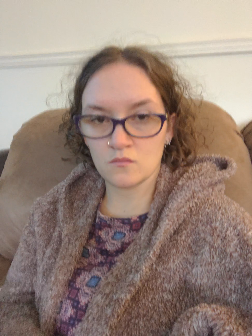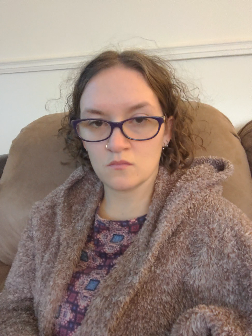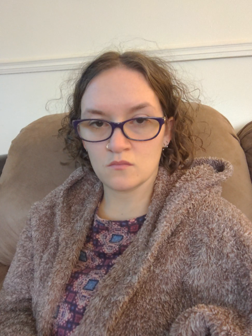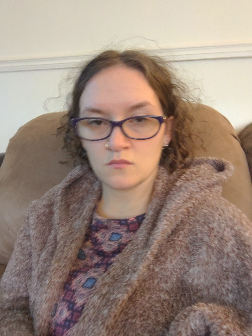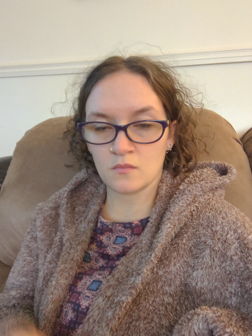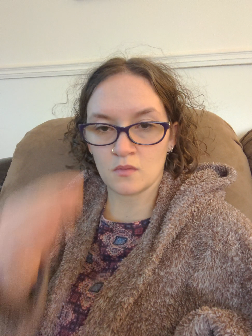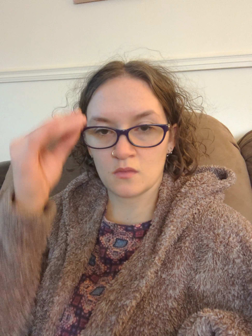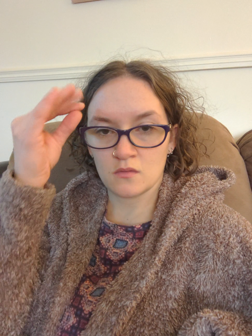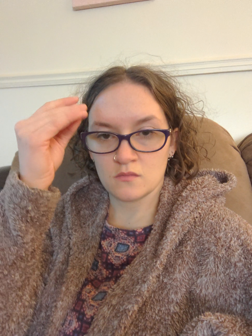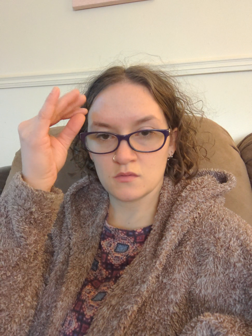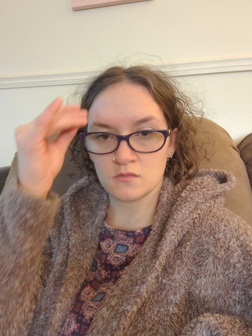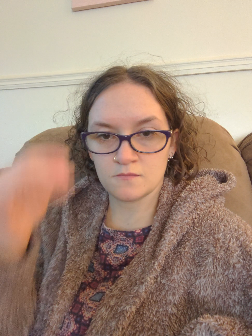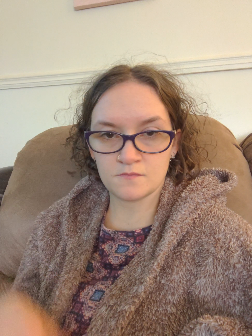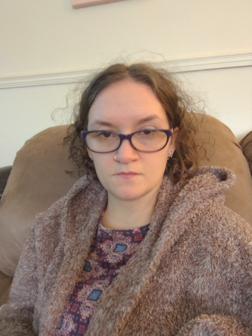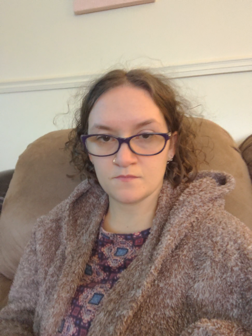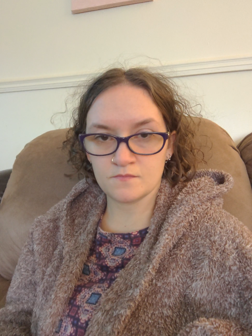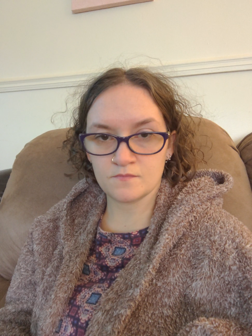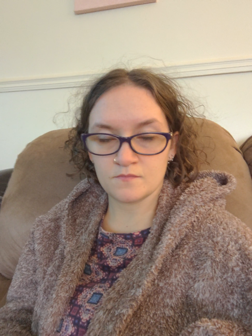think